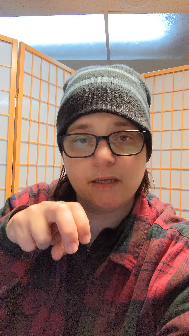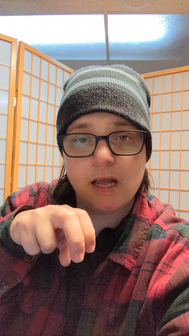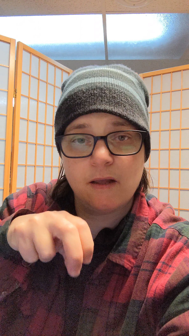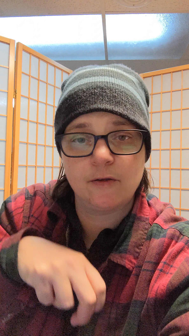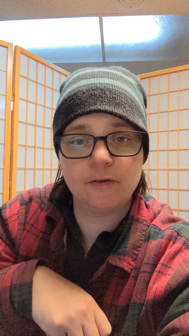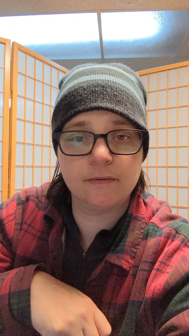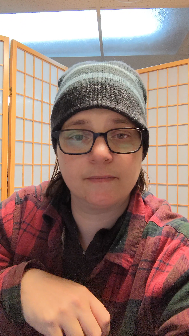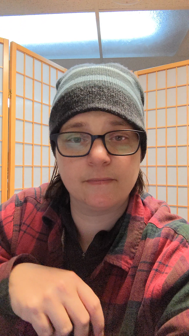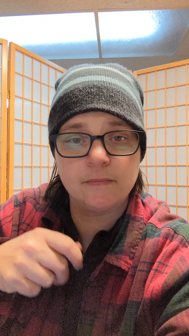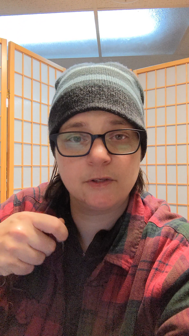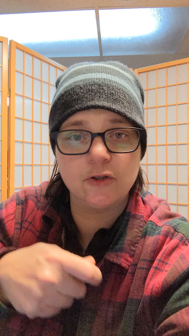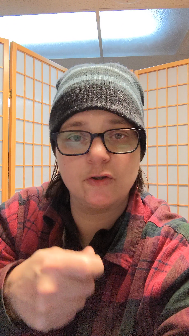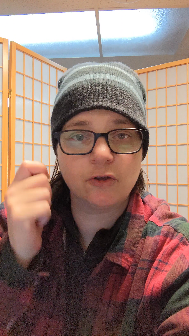shovel